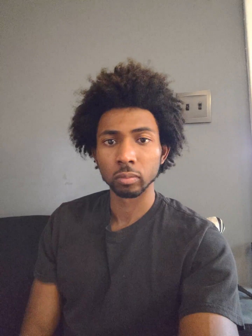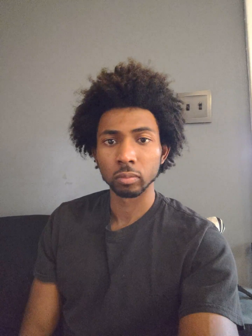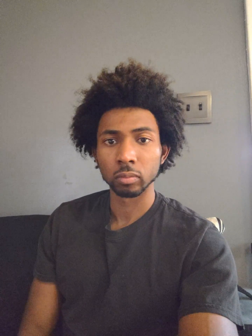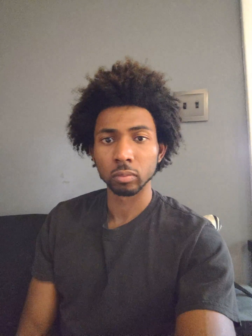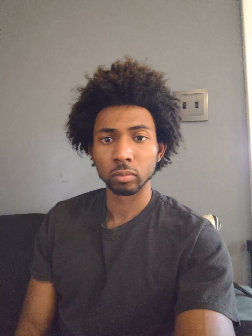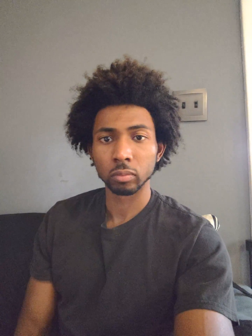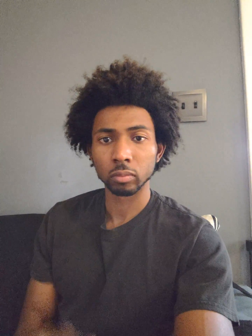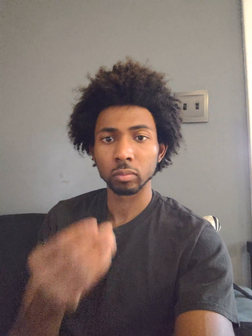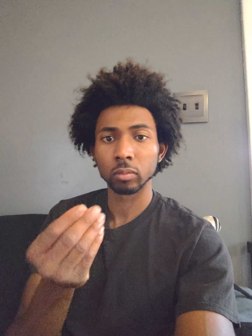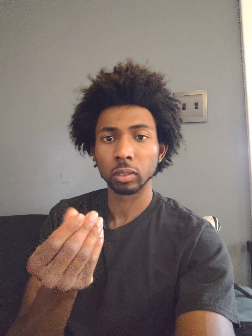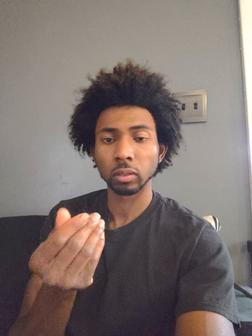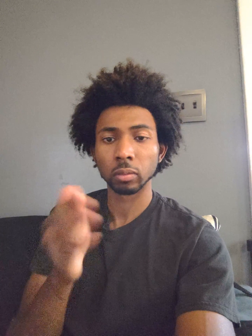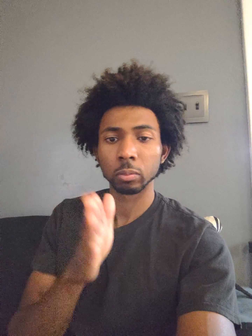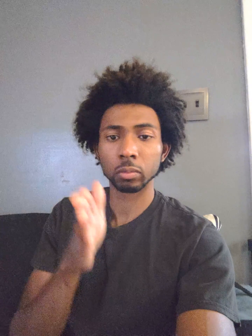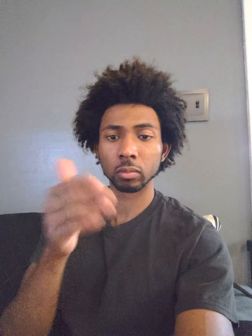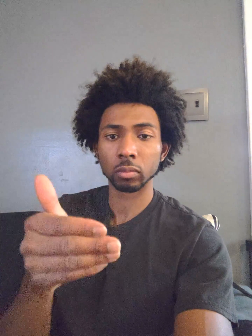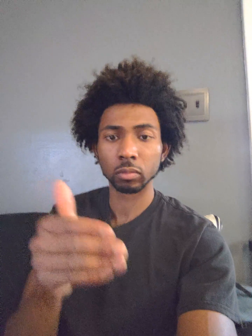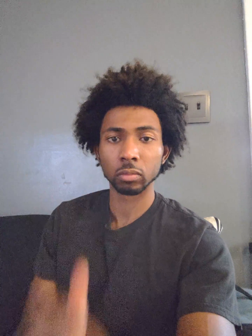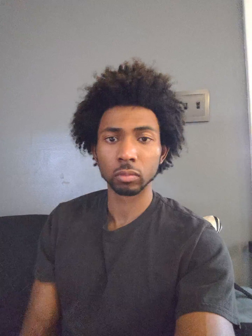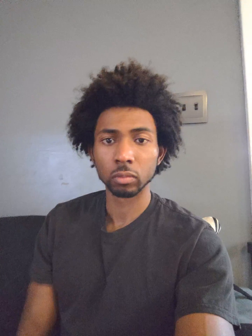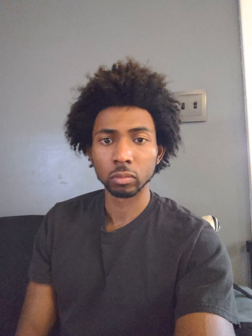sandbox